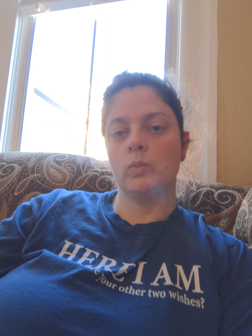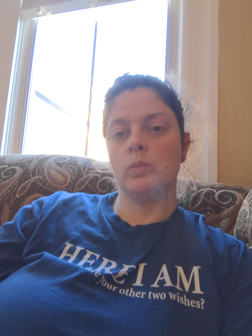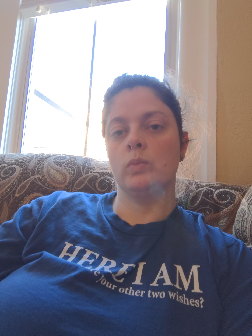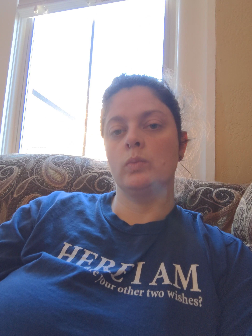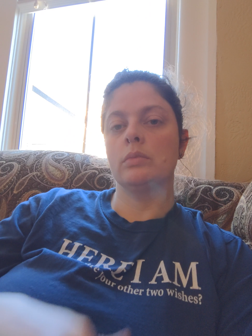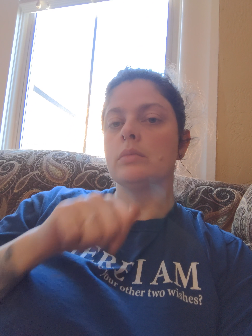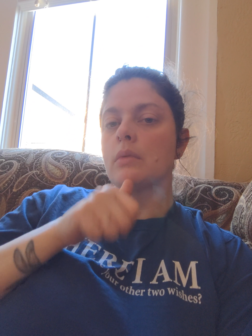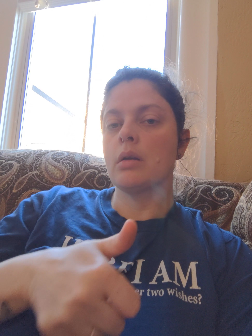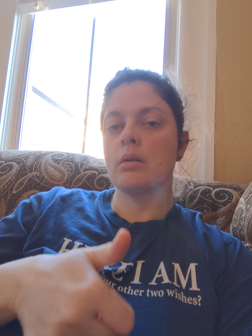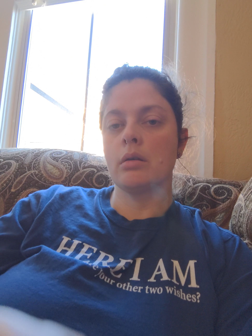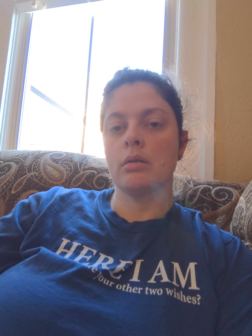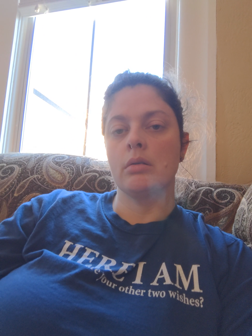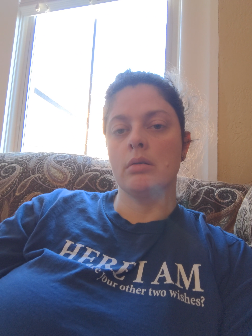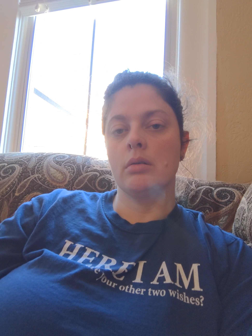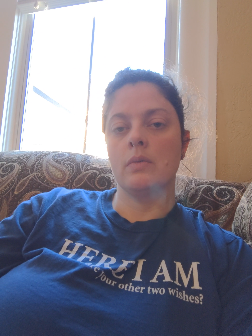not